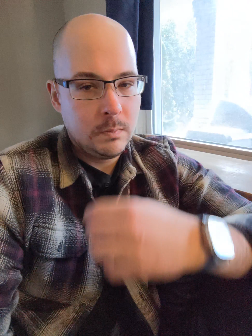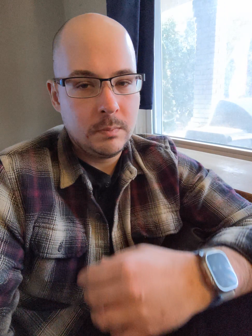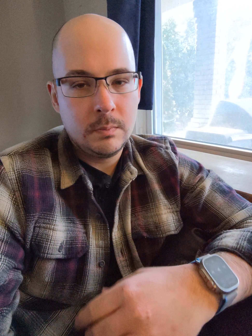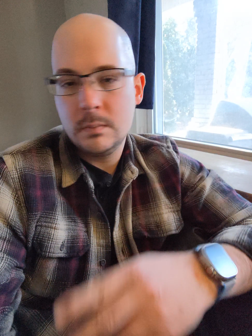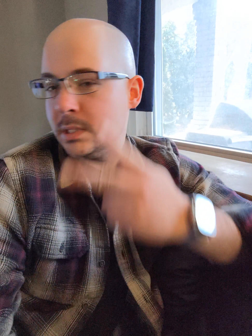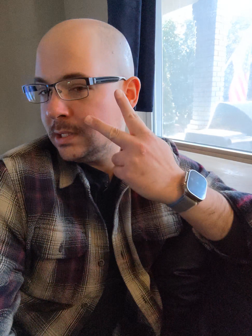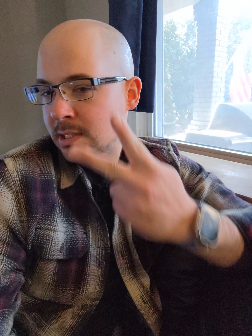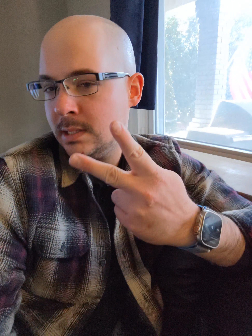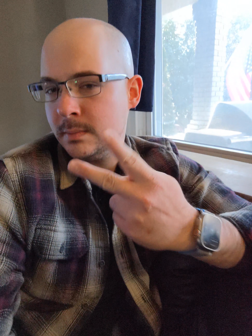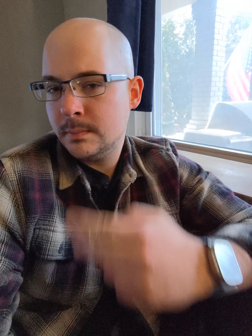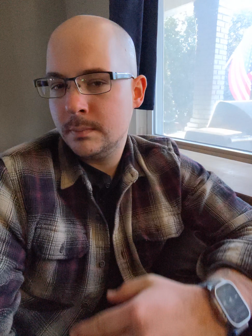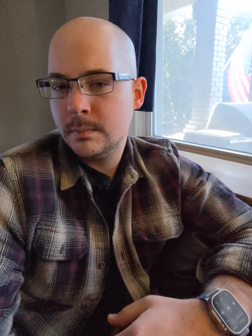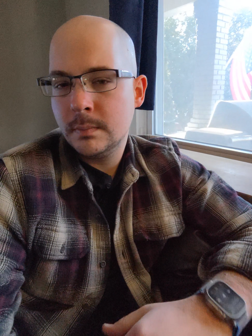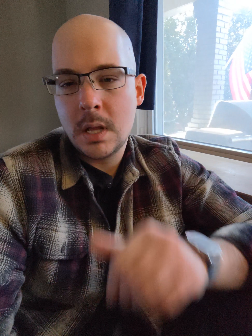see